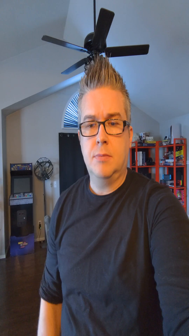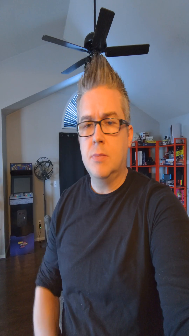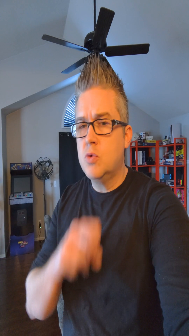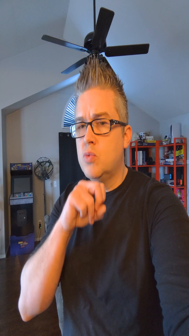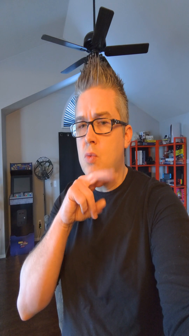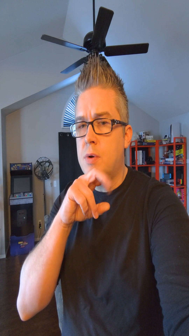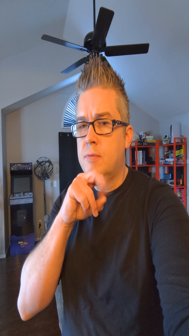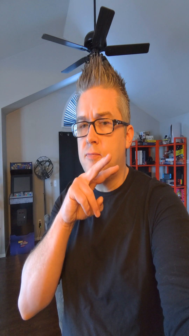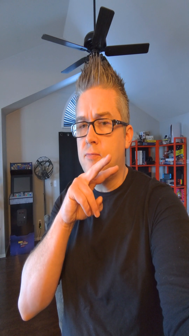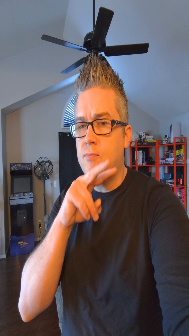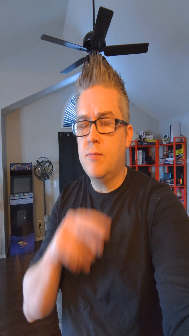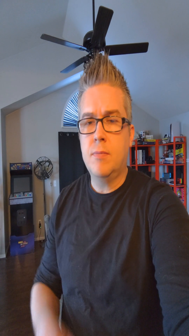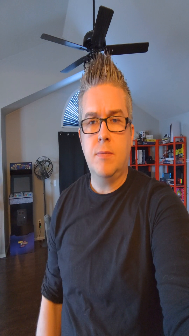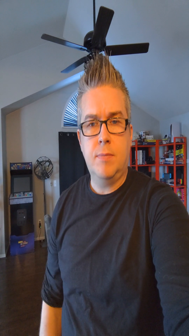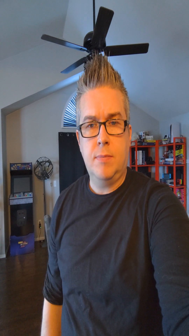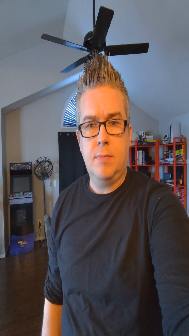frog